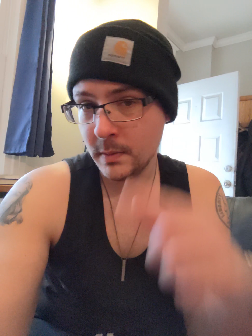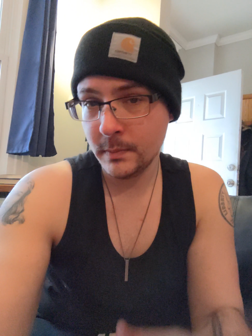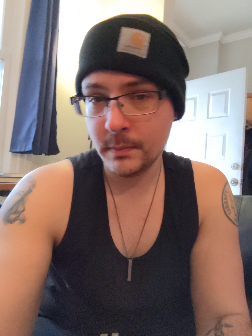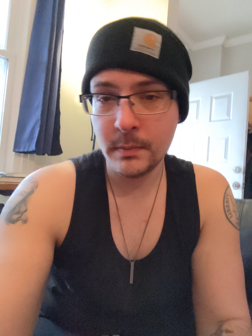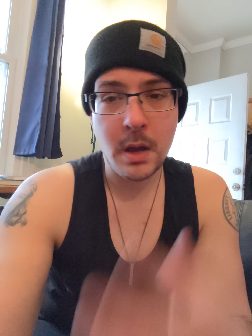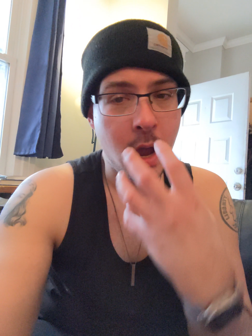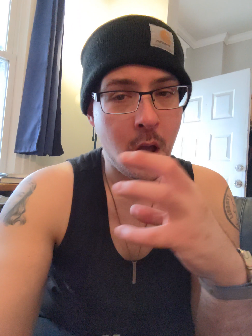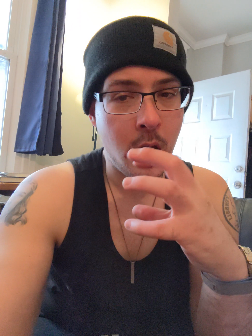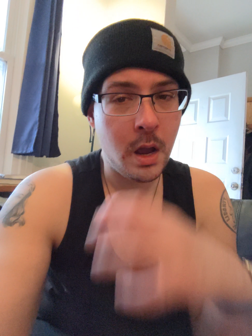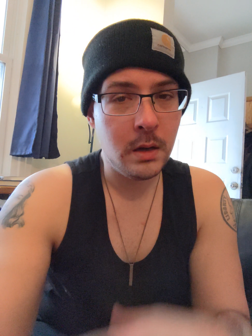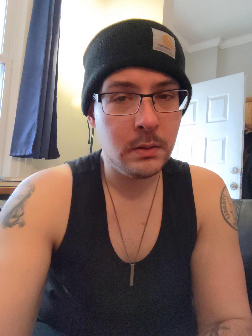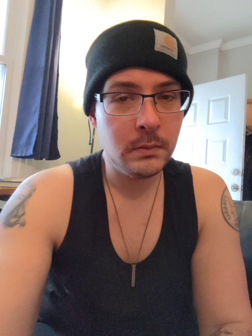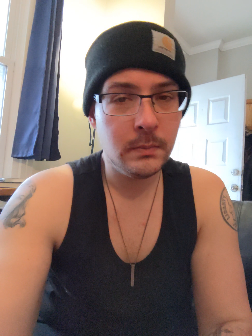hot